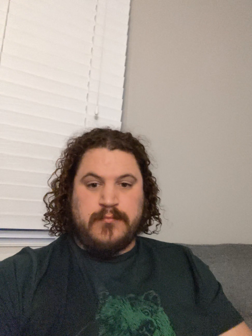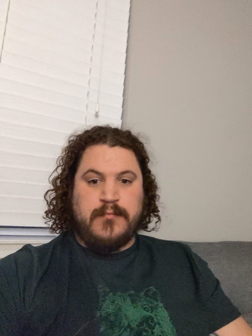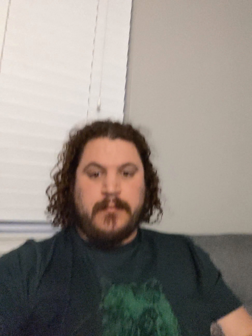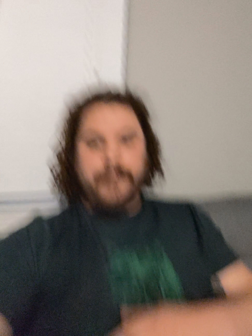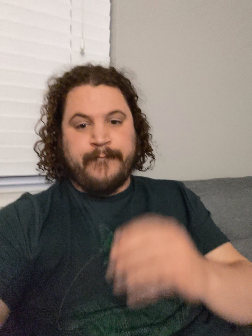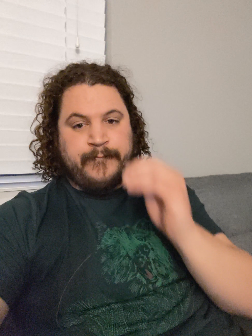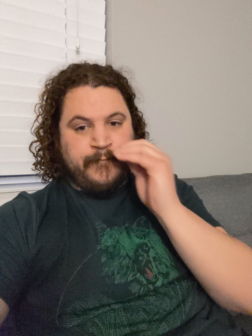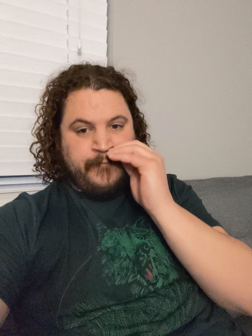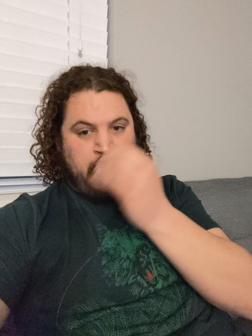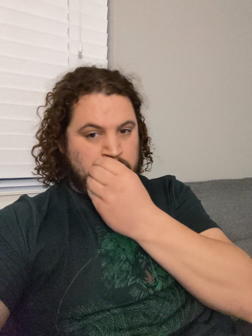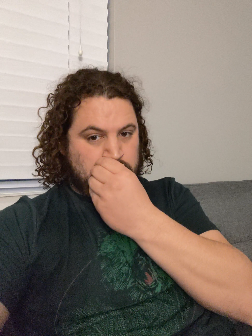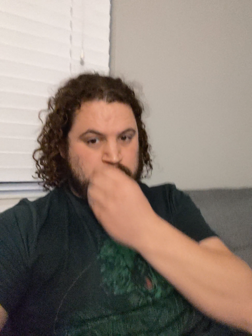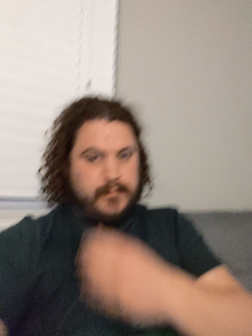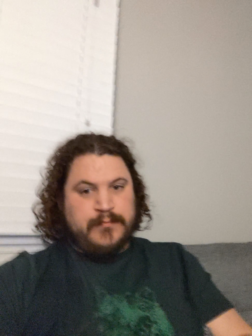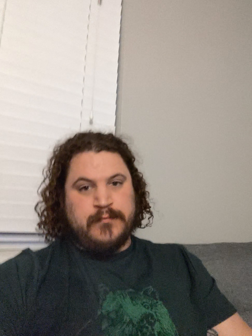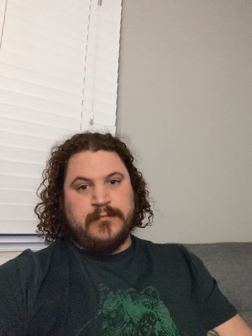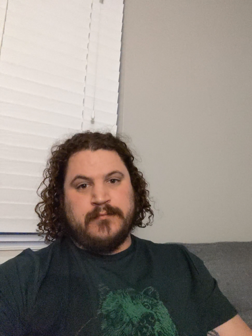flower